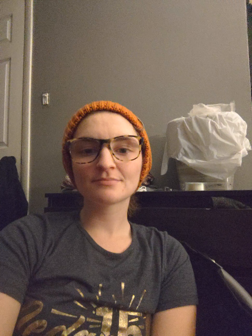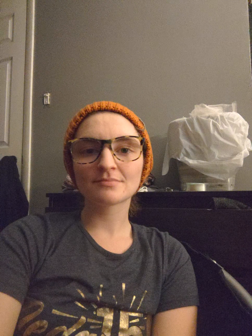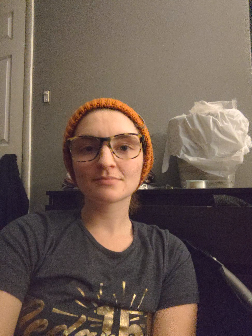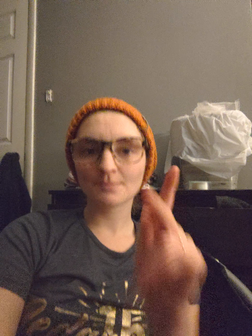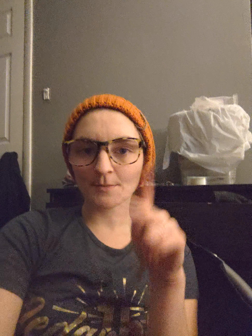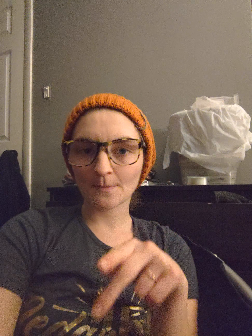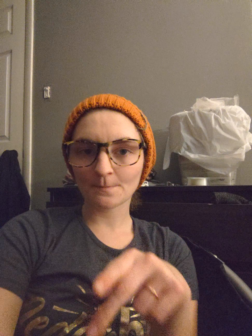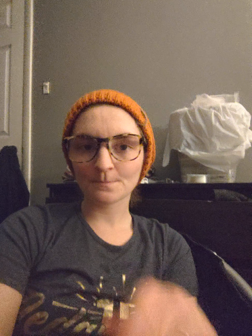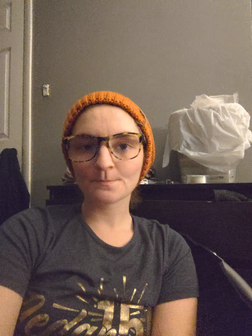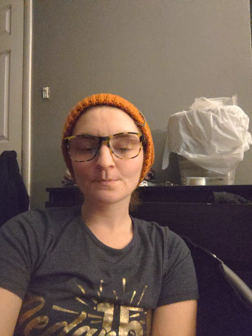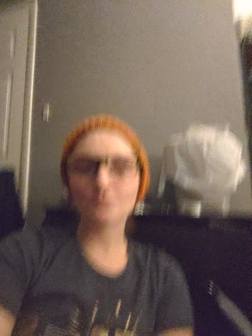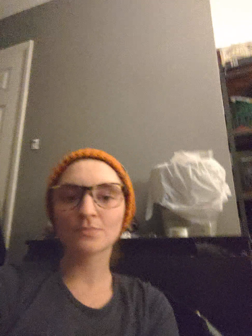person